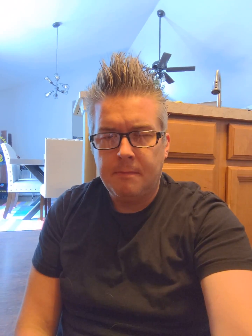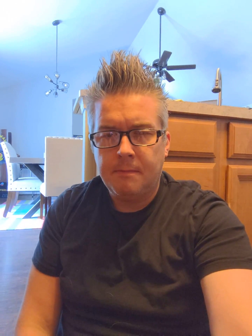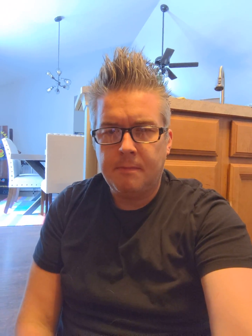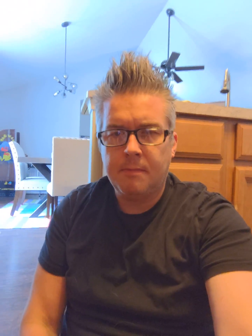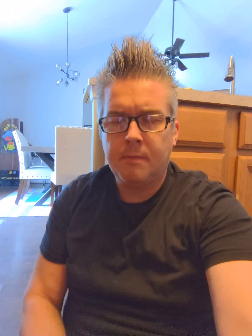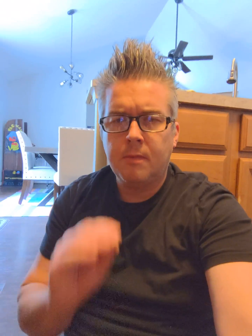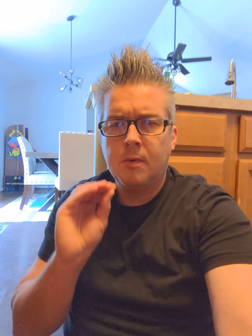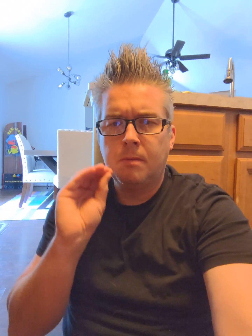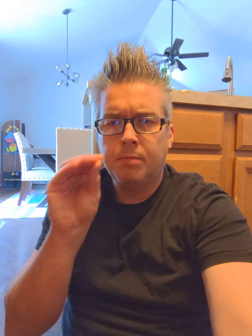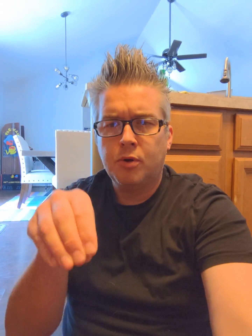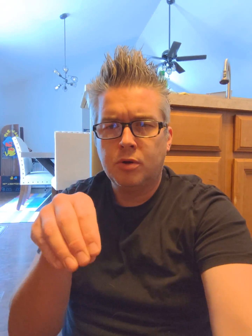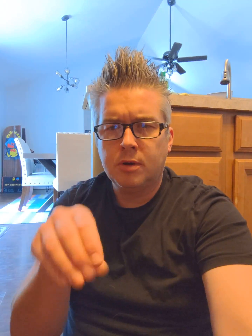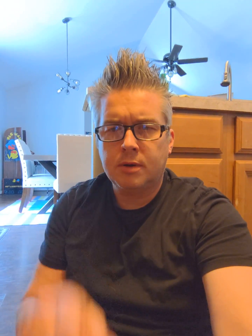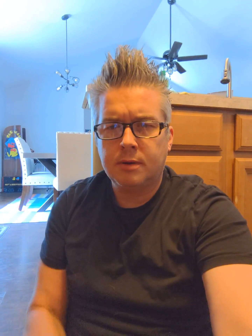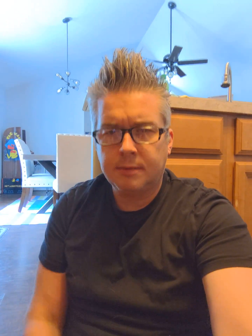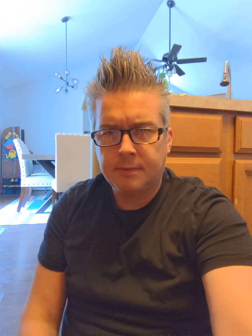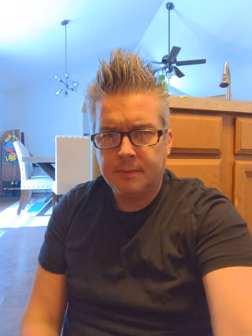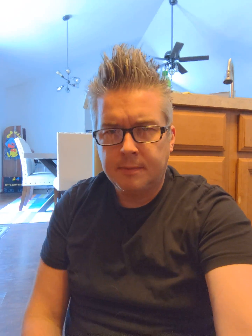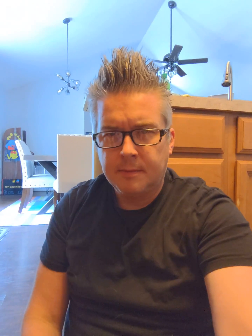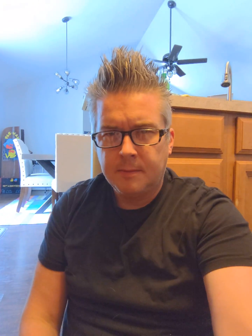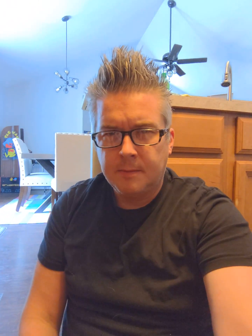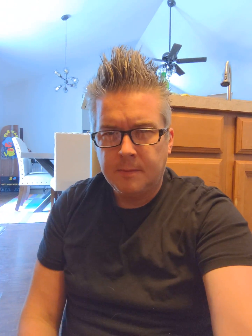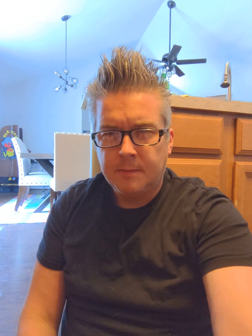put